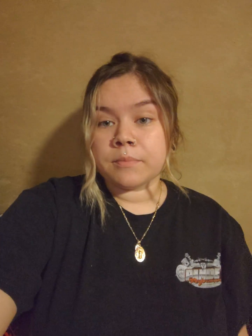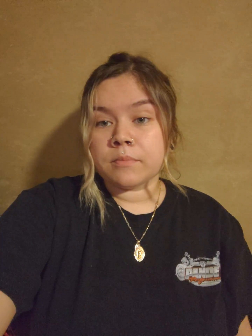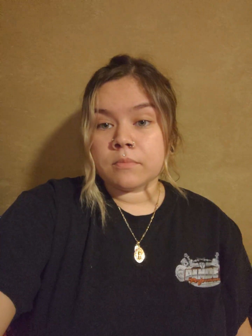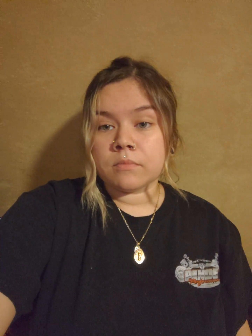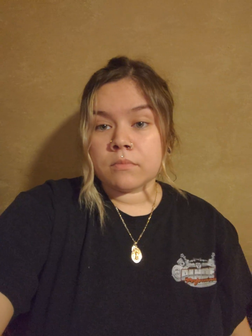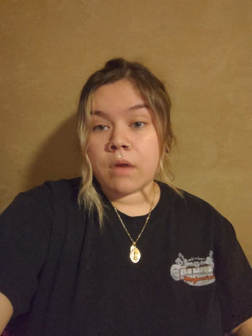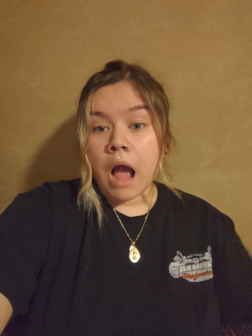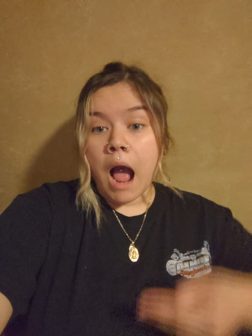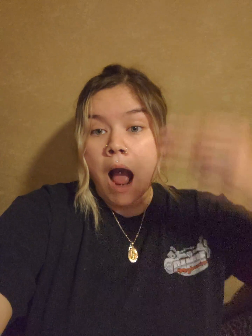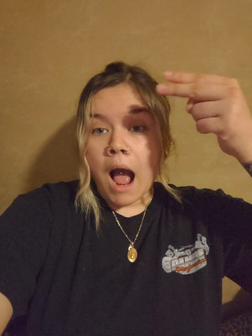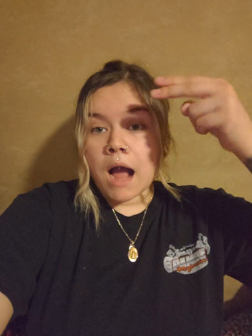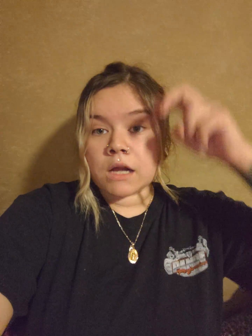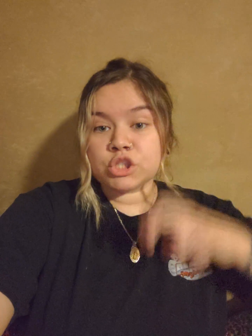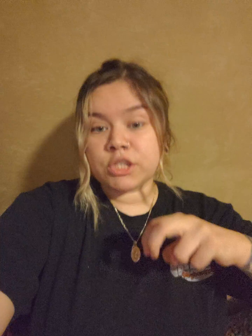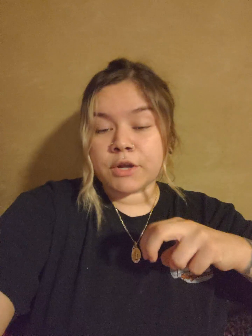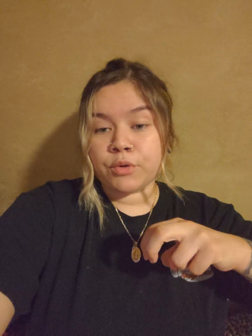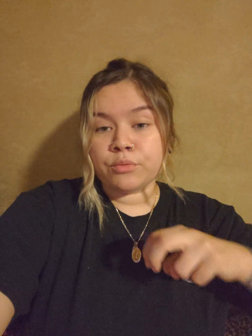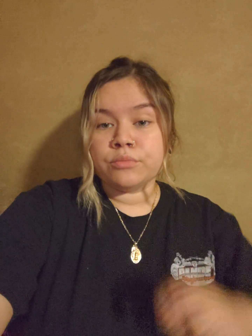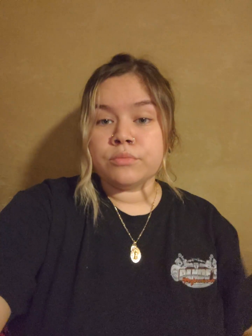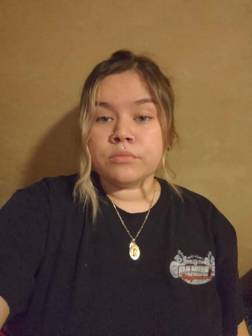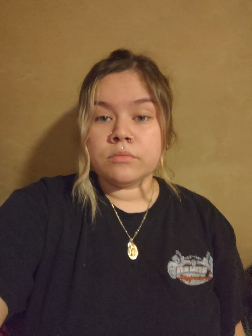high chair